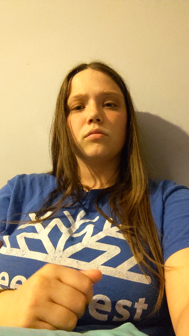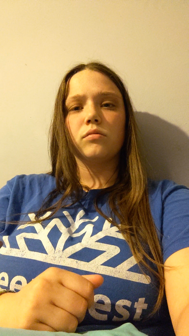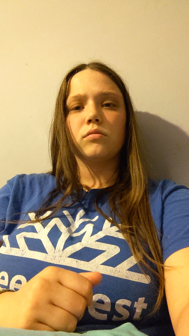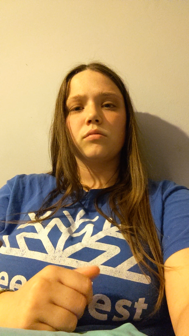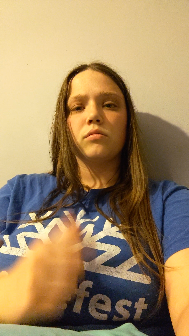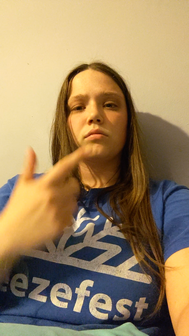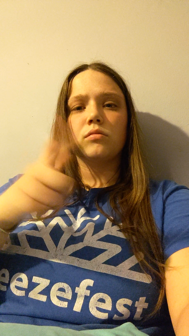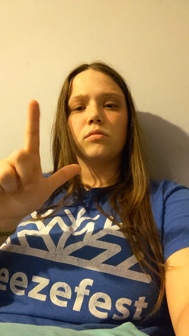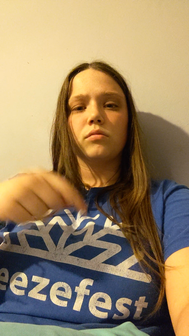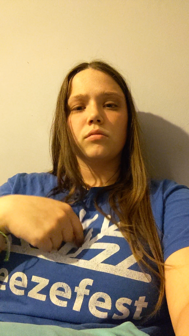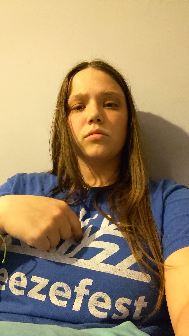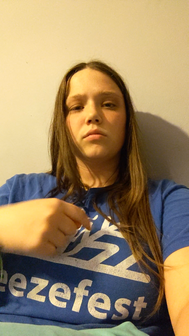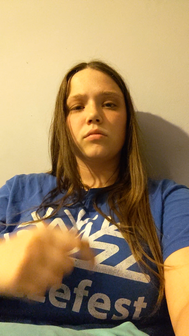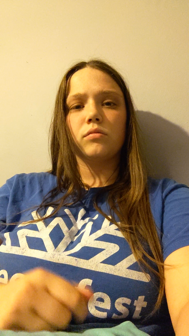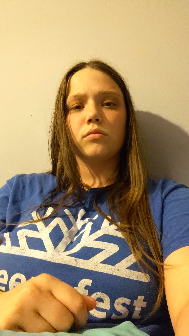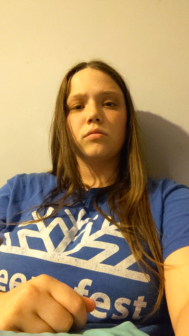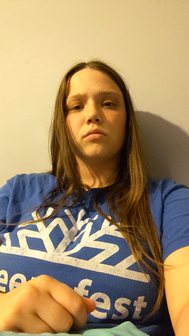let me